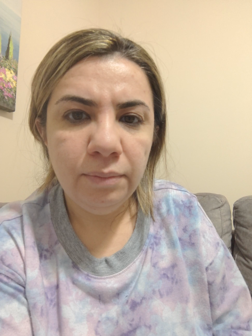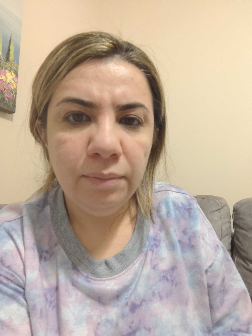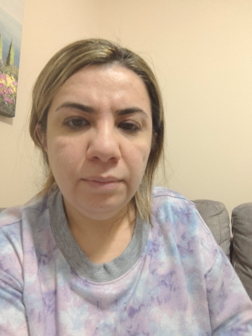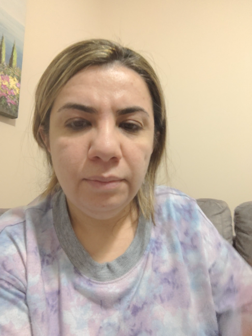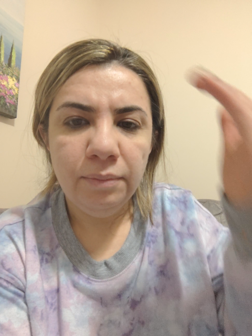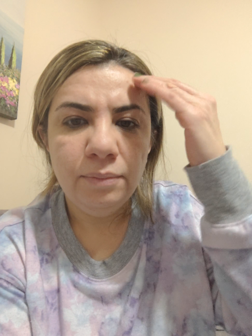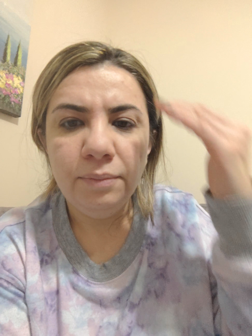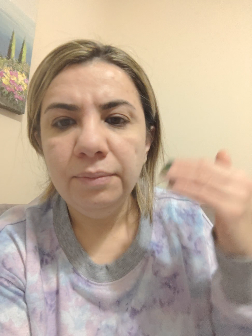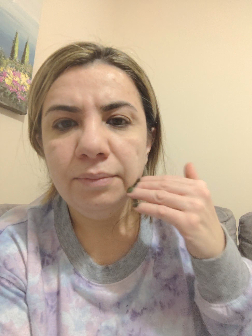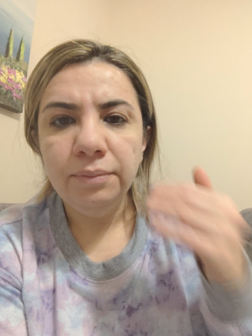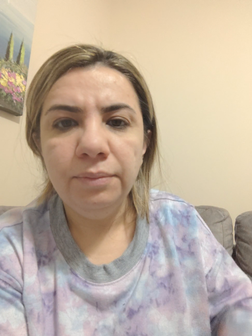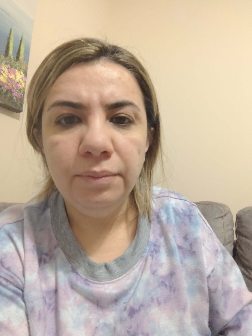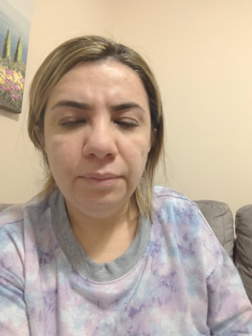head